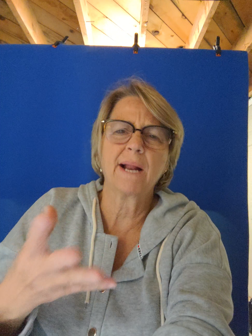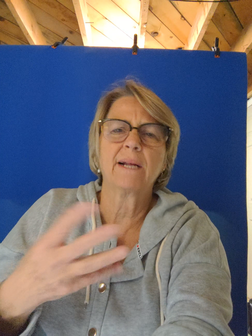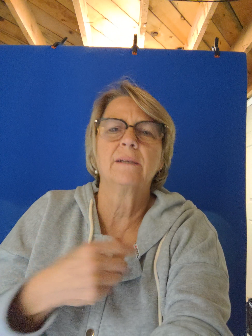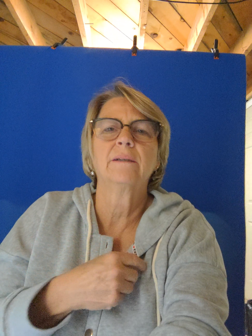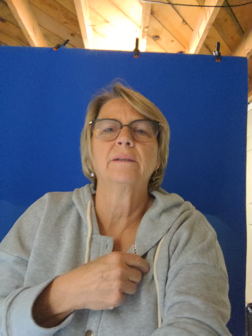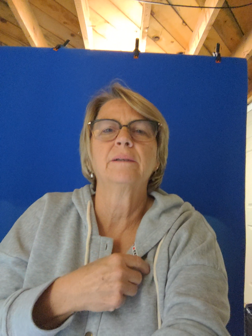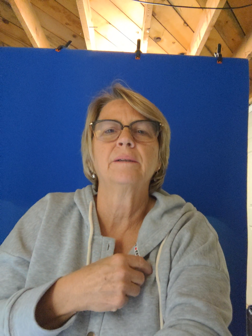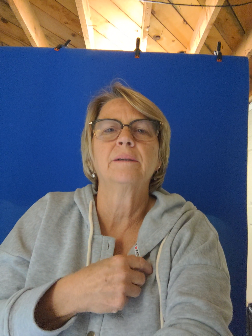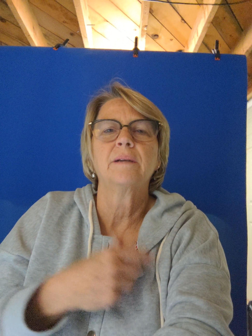many